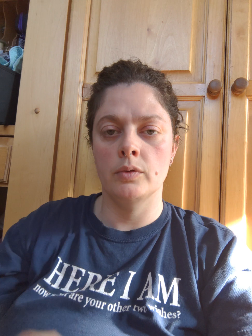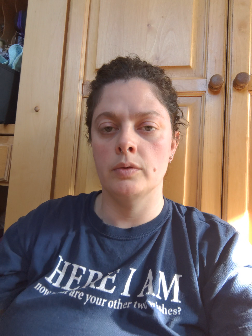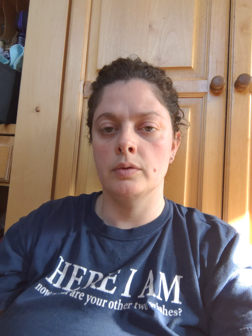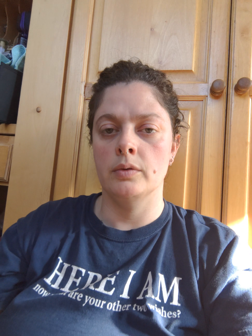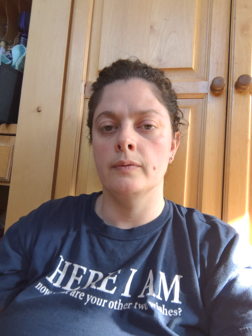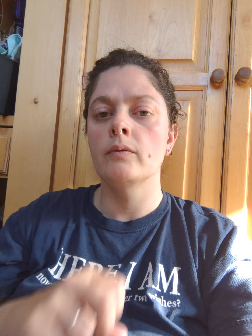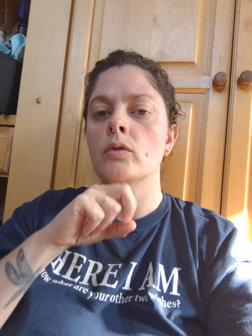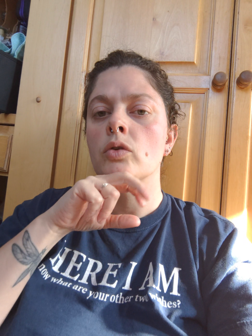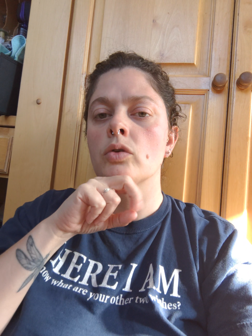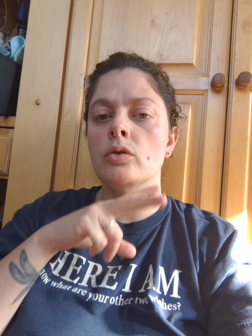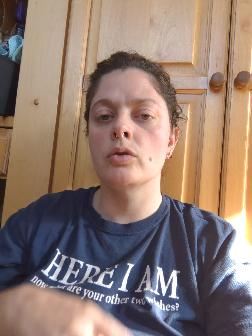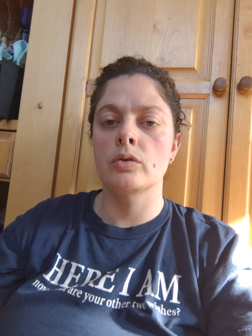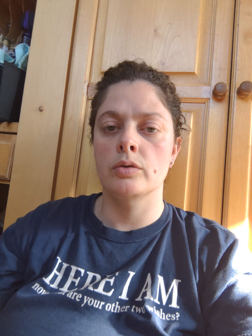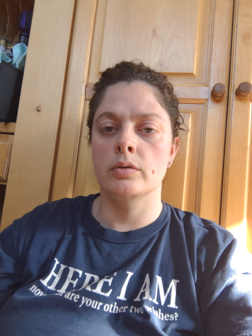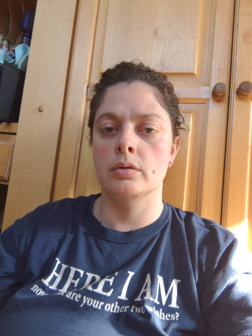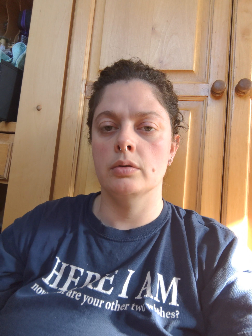frog